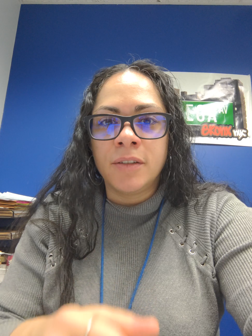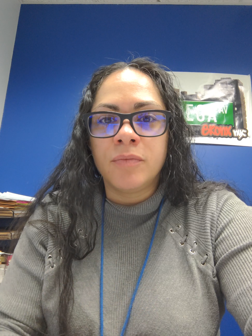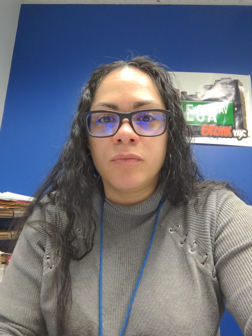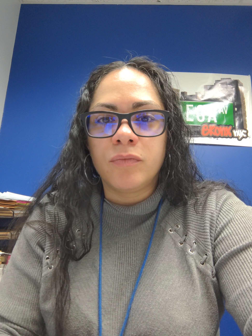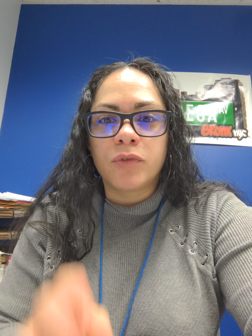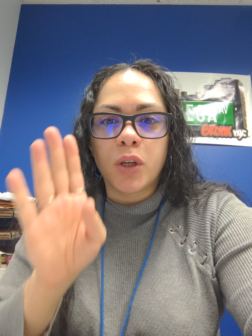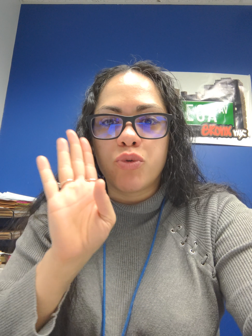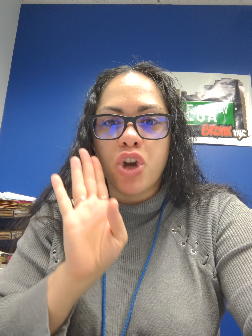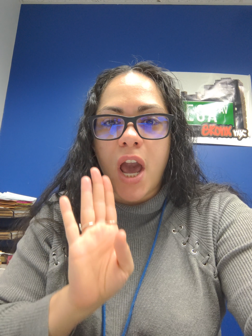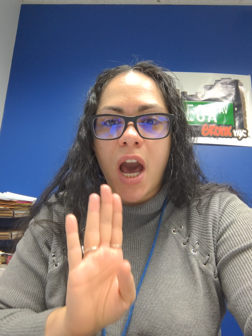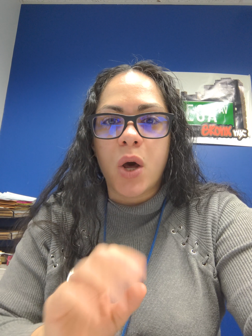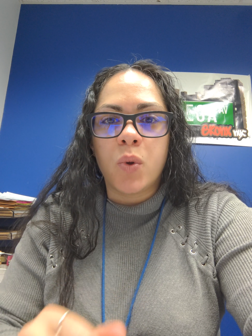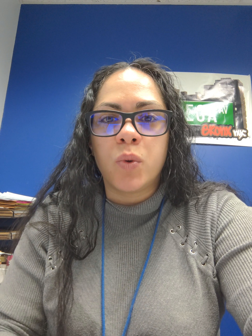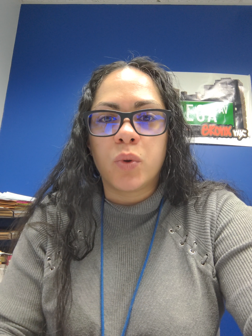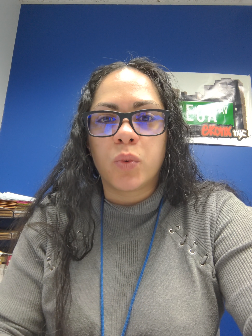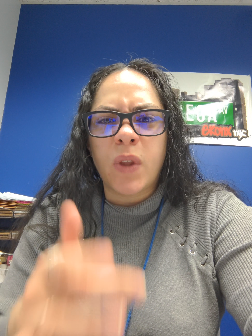brown